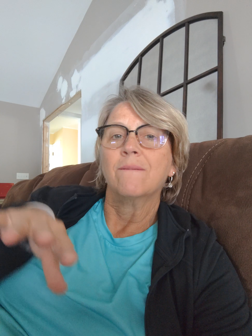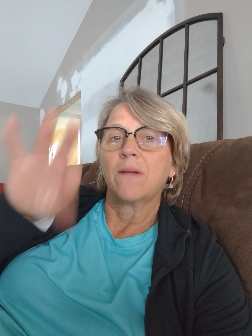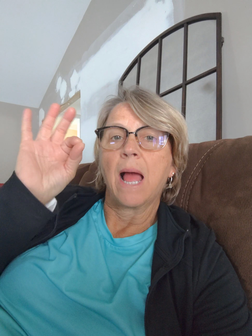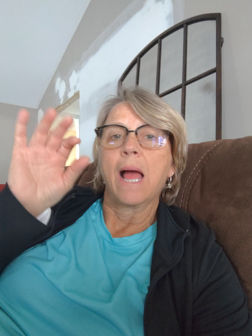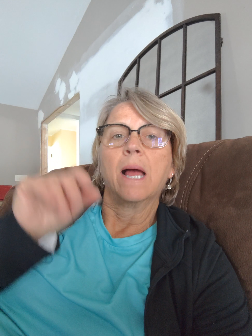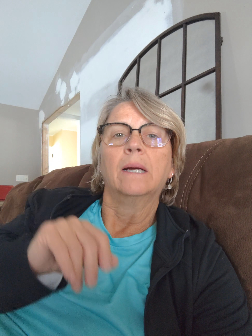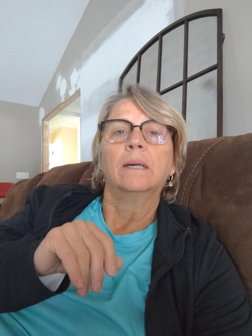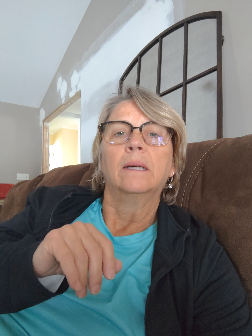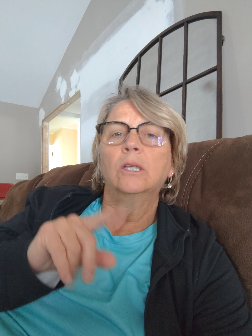find